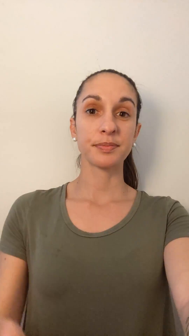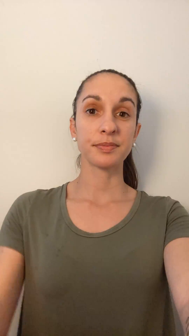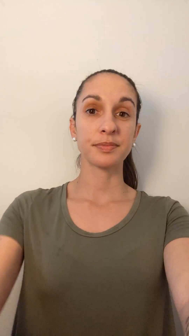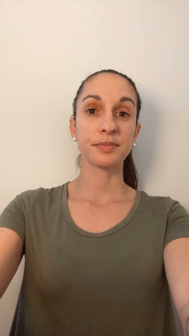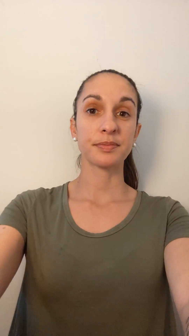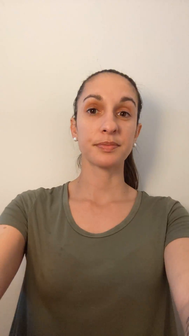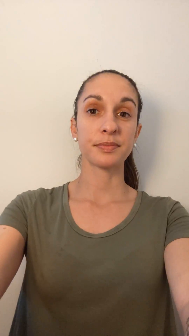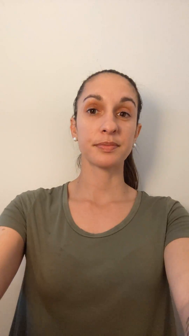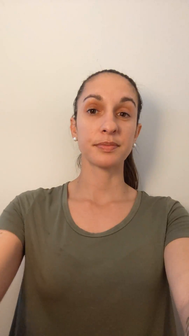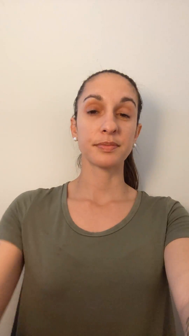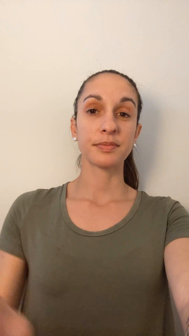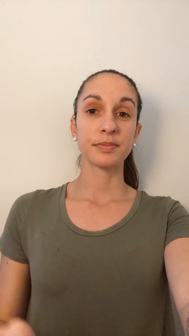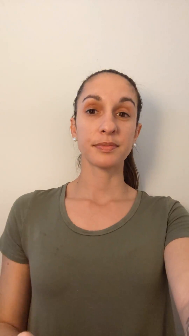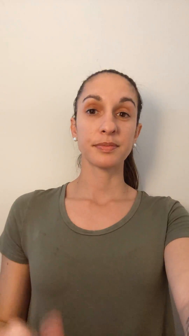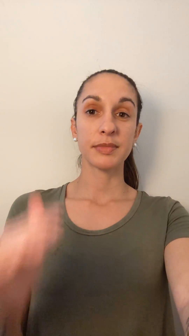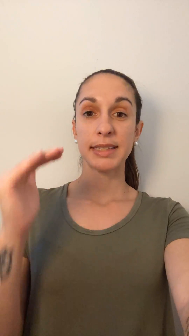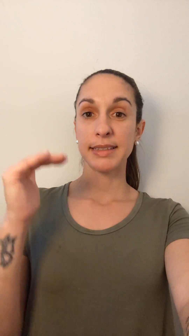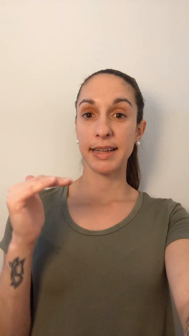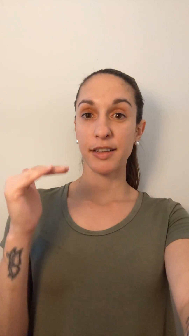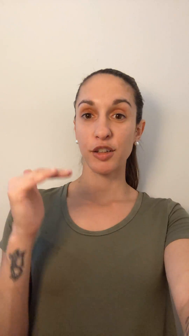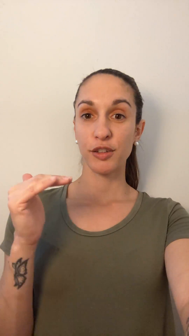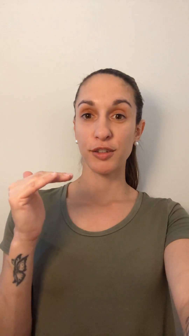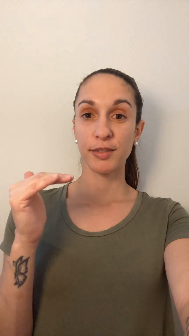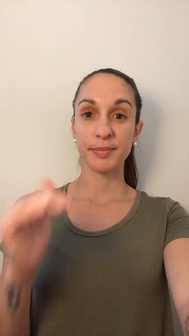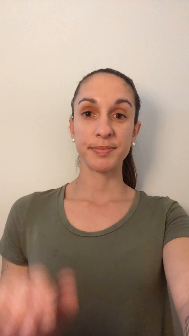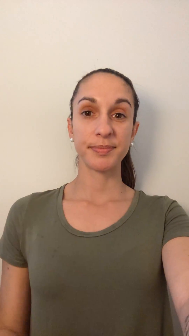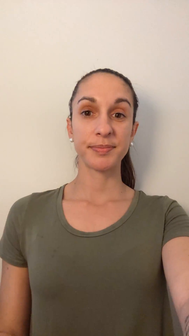little